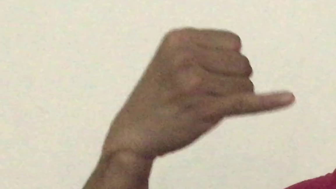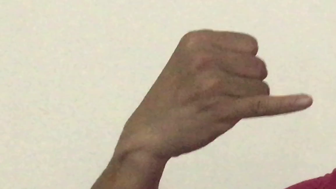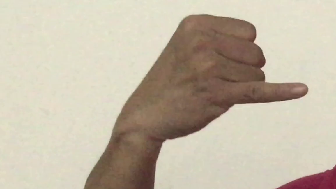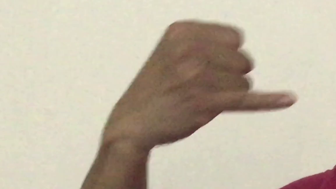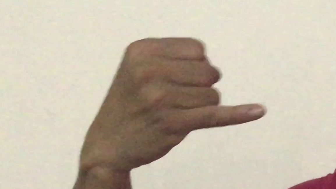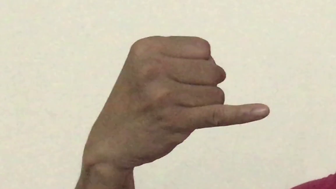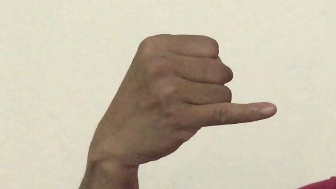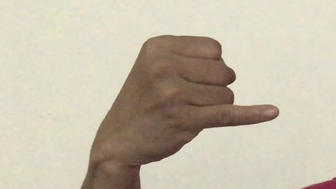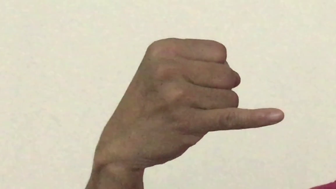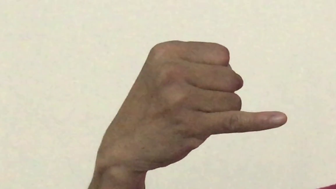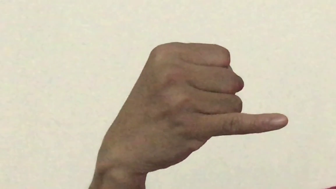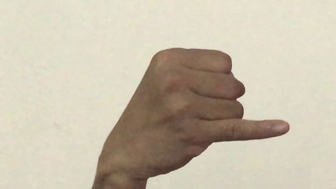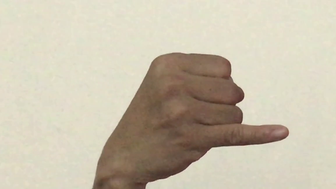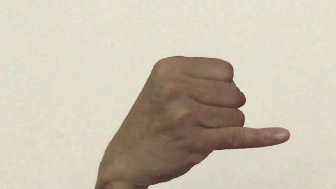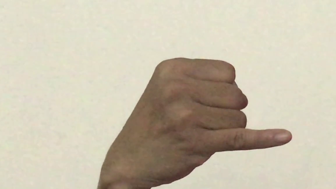ढ